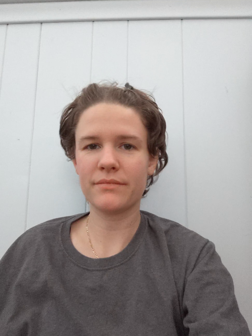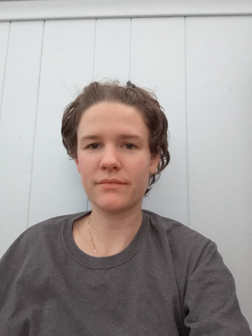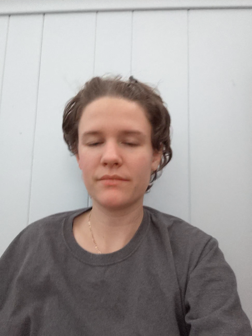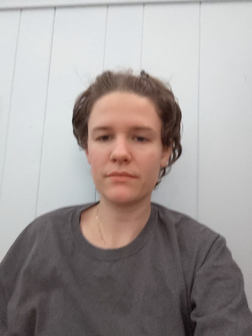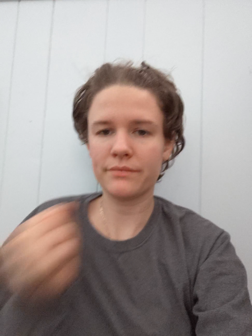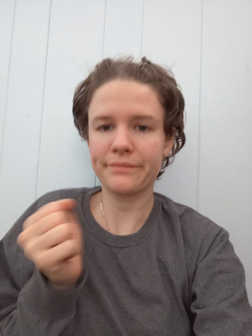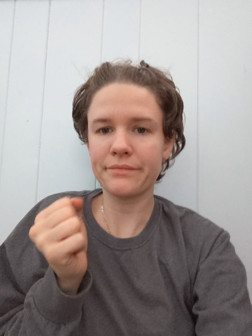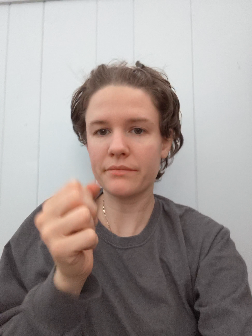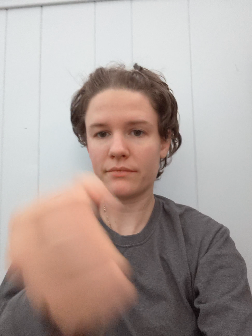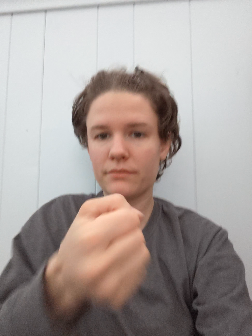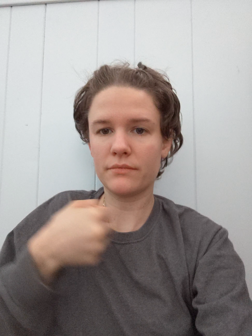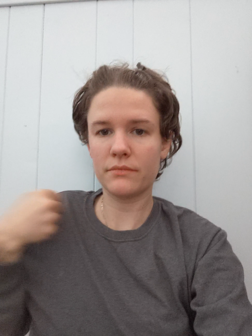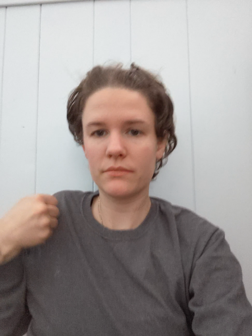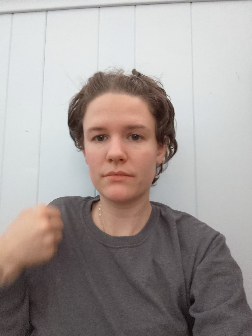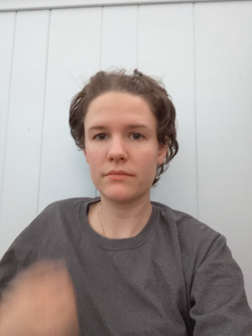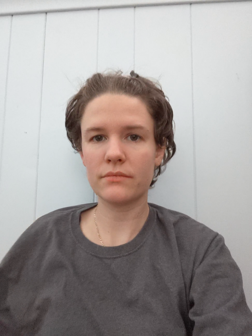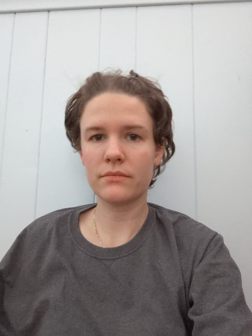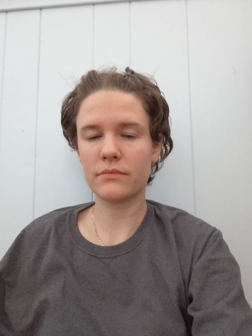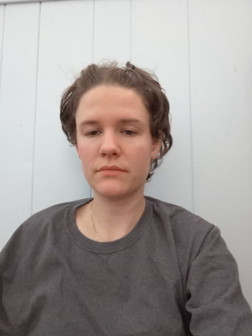refrigerator